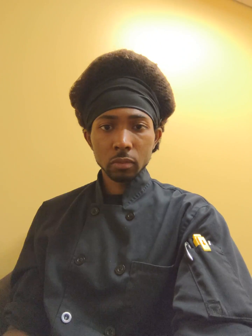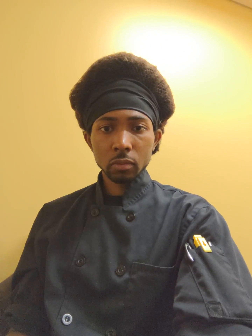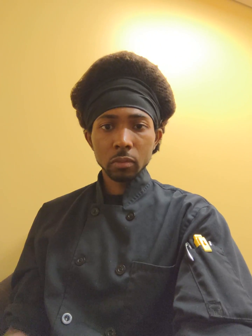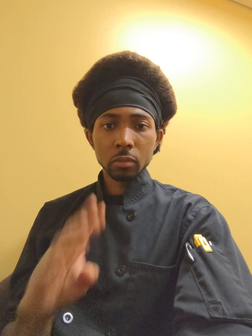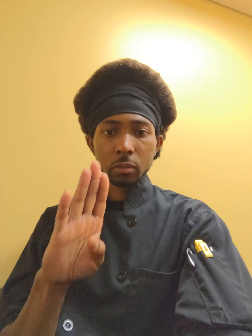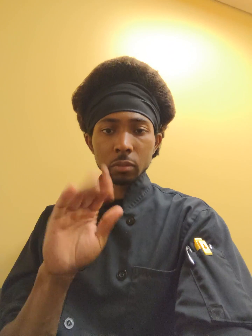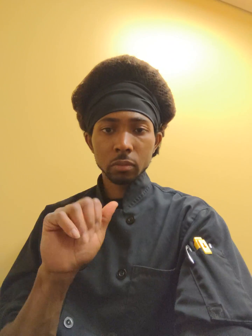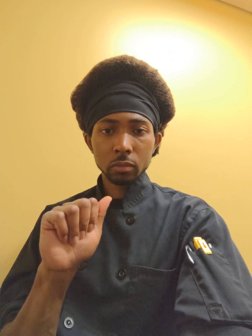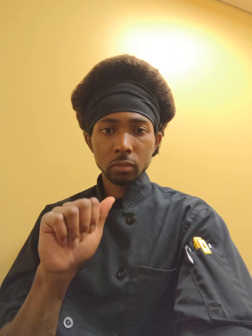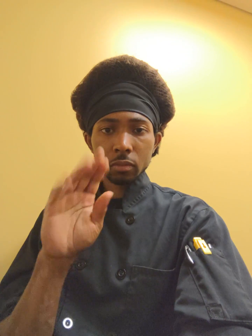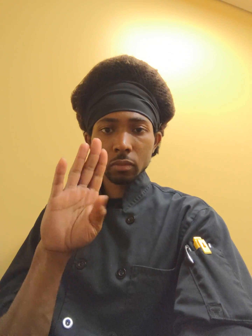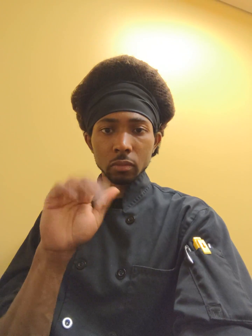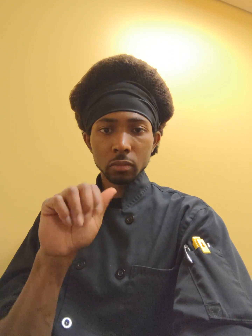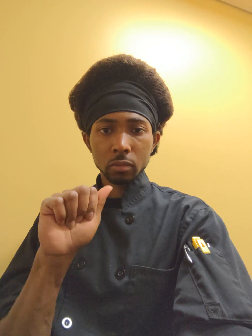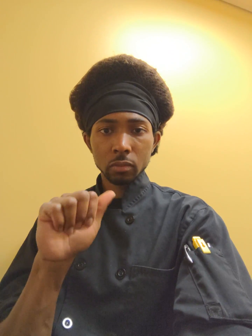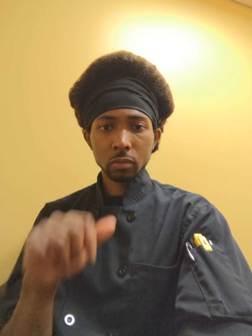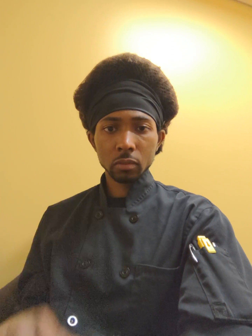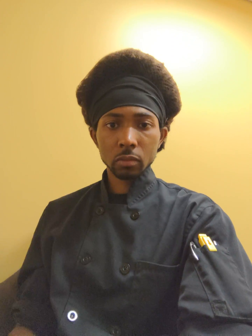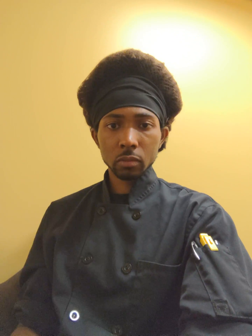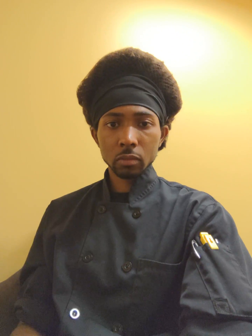baa baa